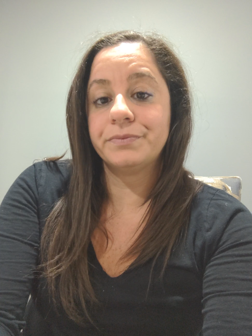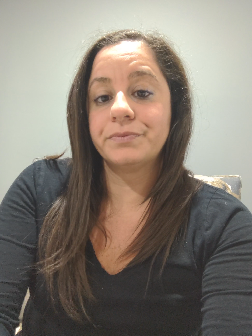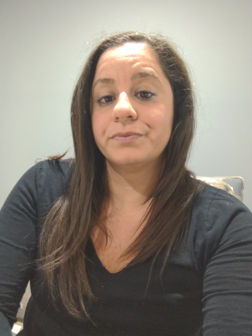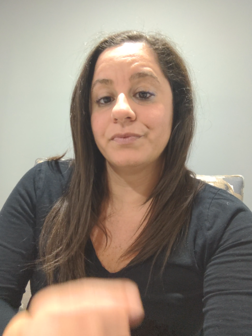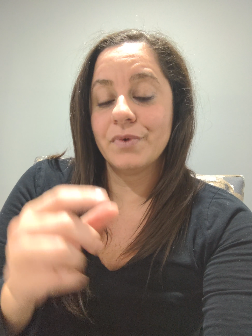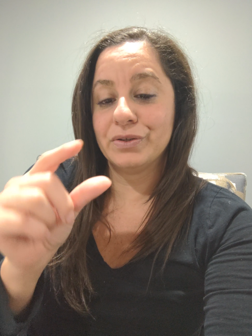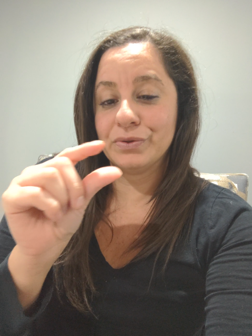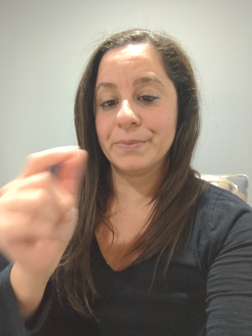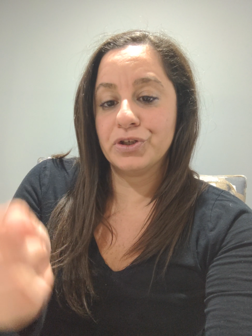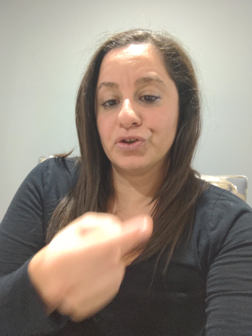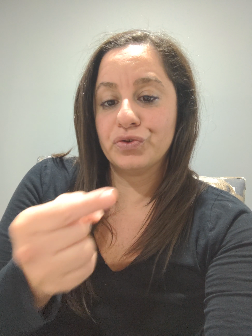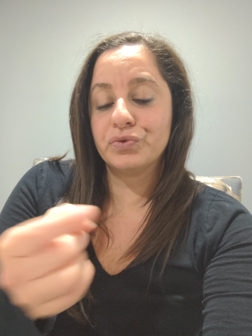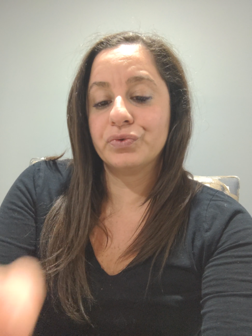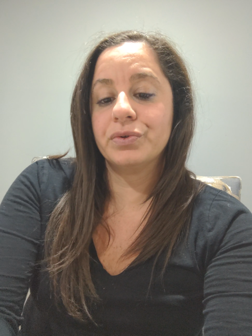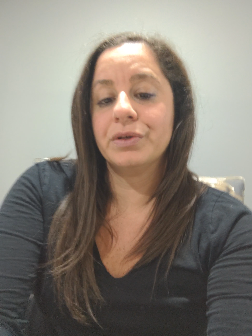owie